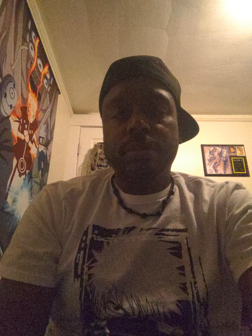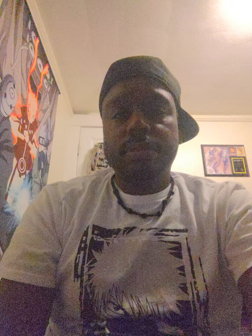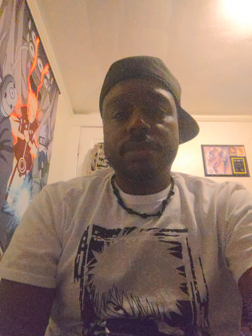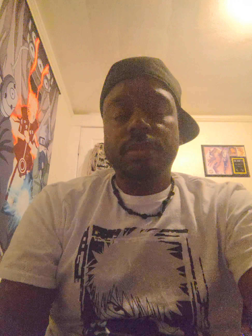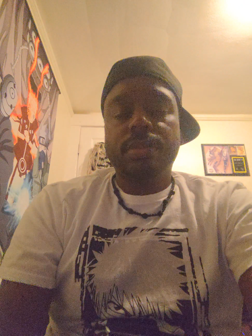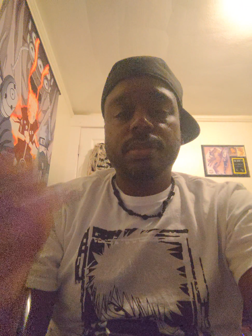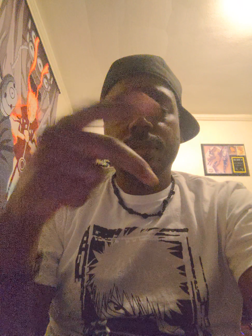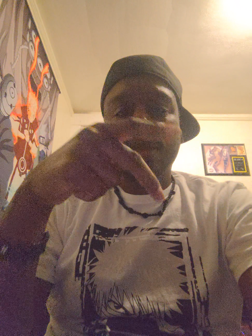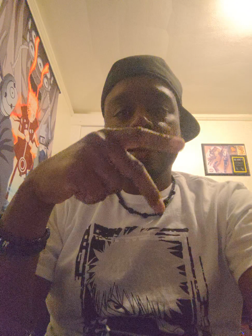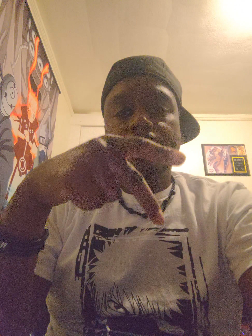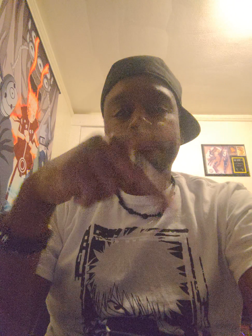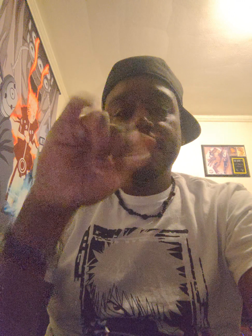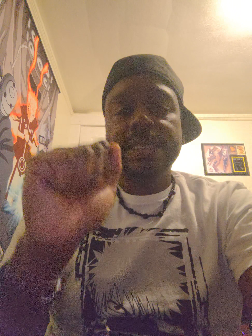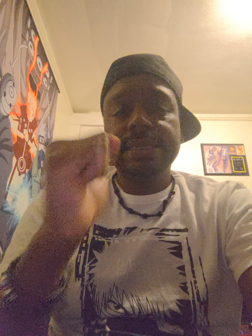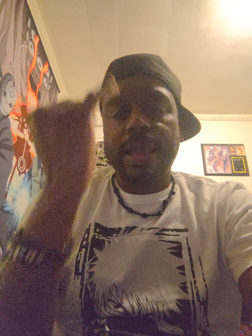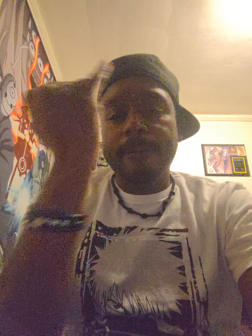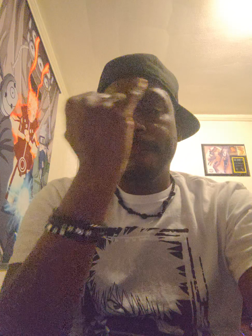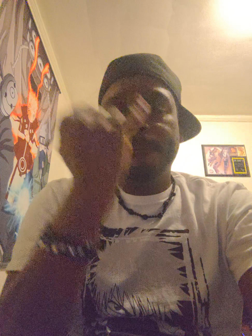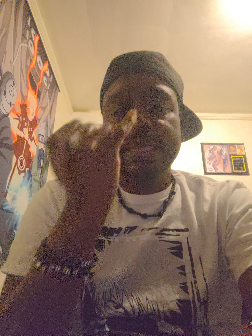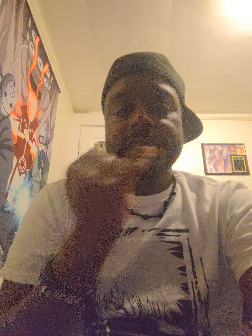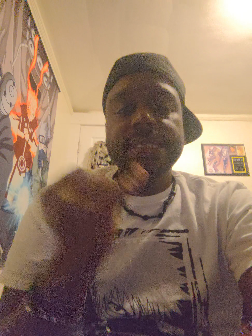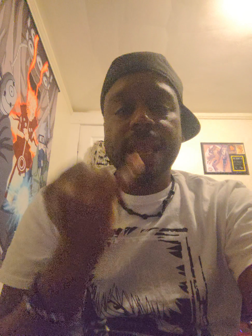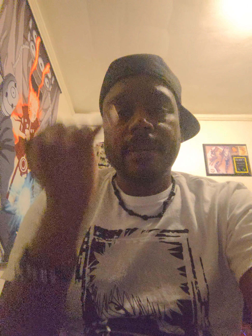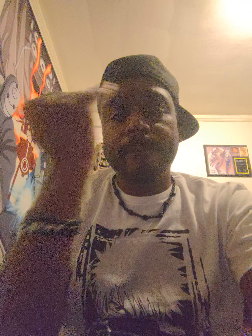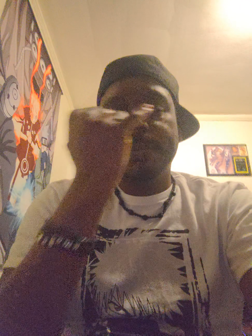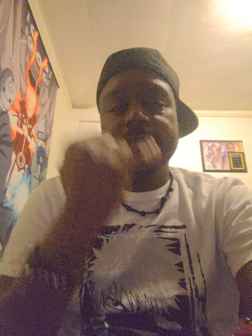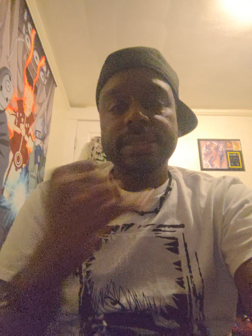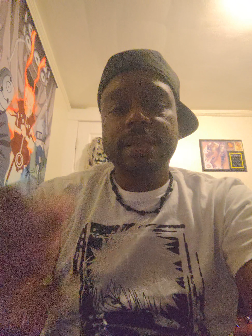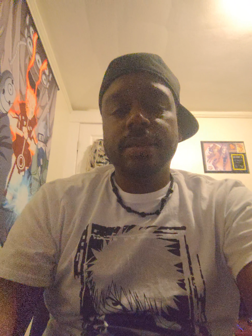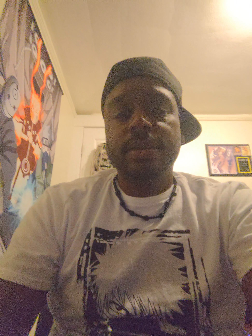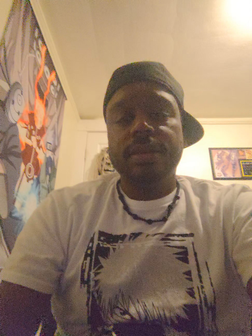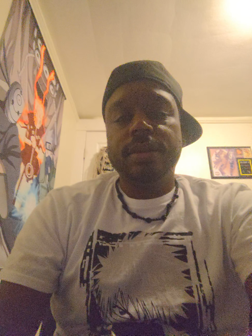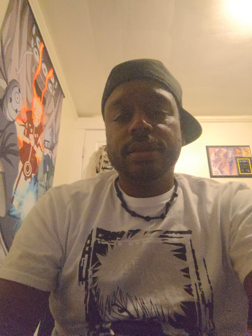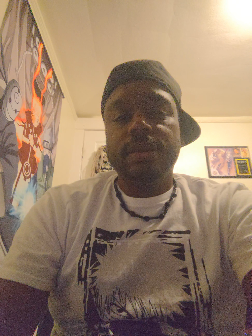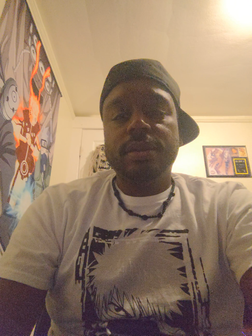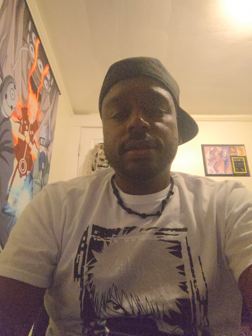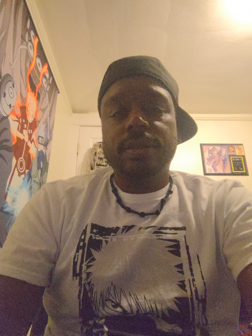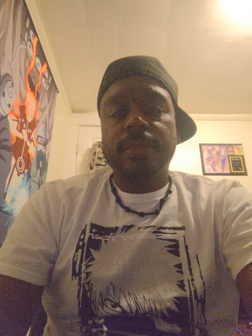pizza